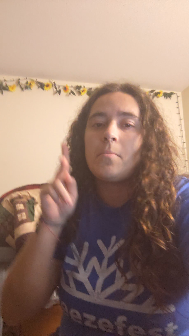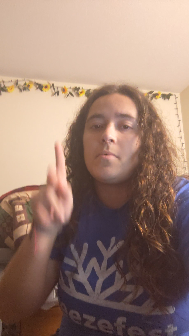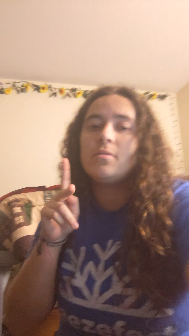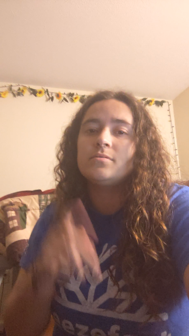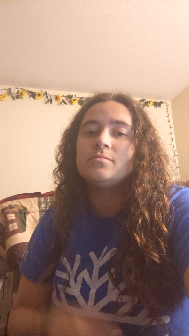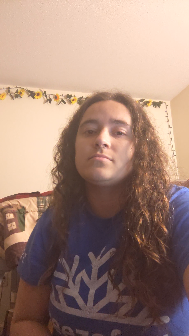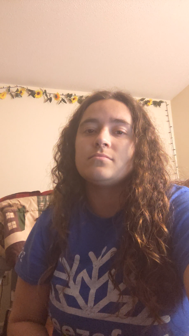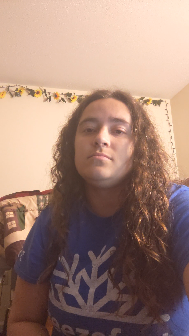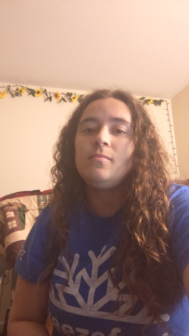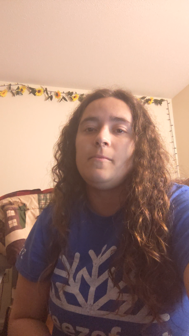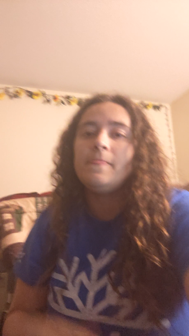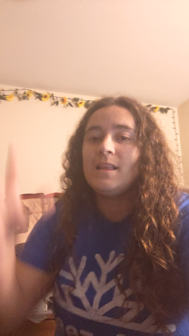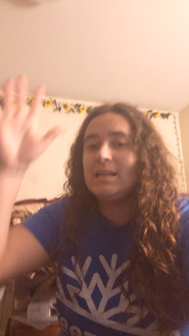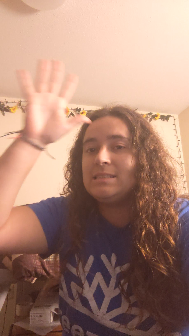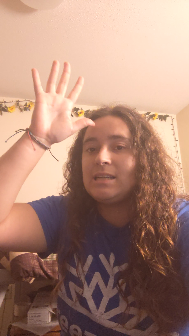daddy